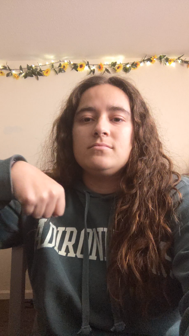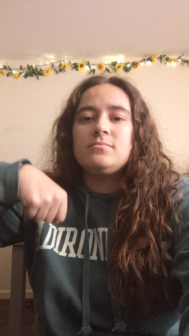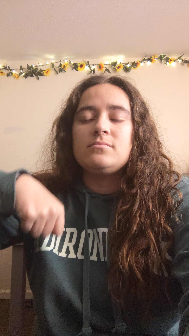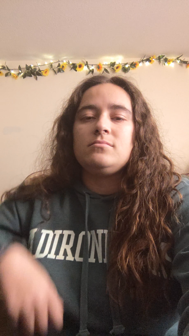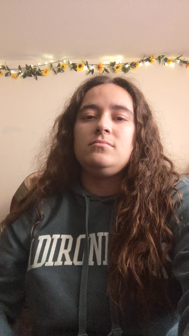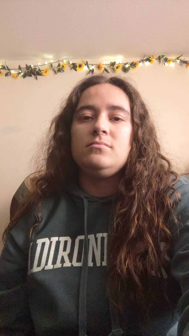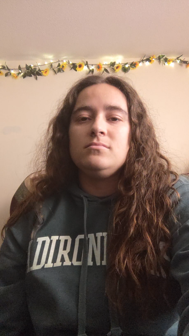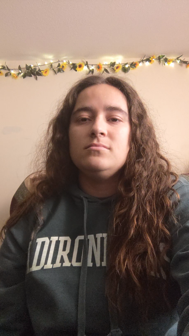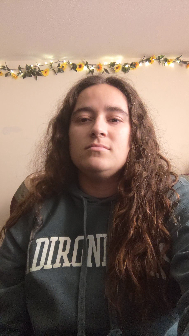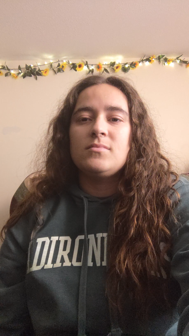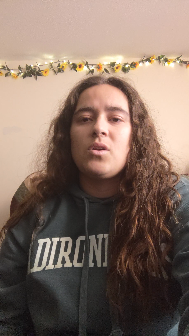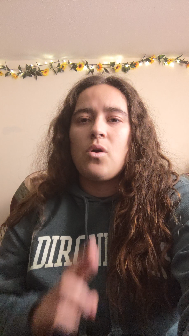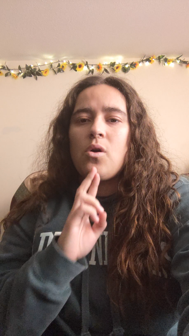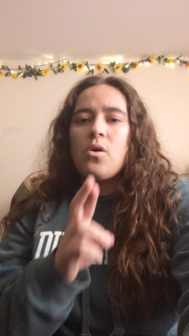are